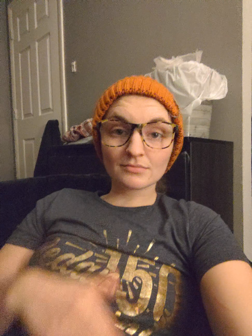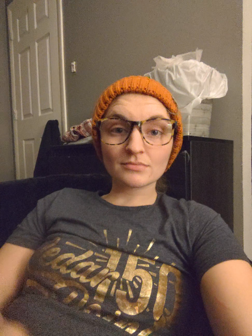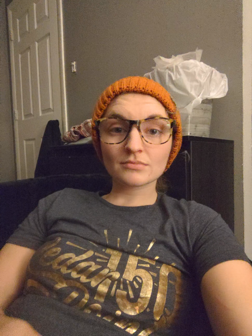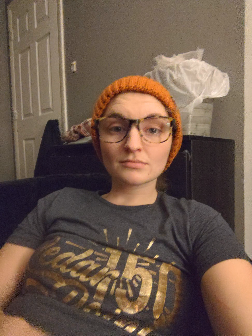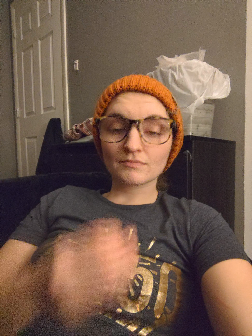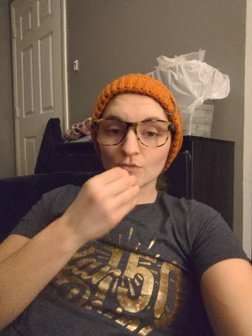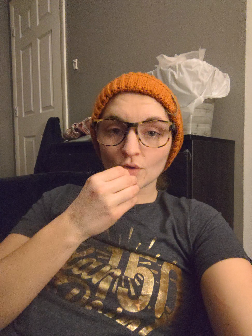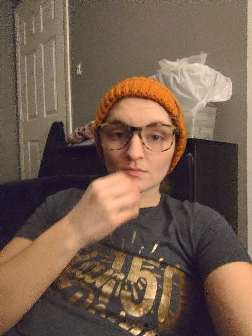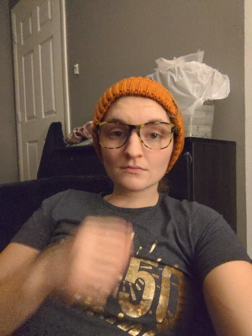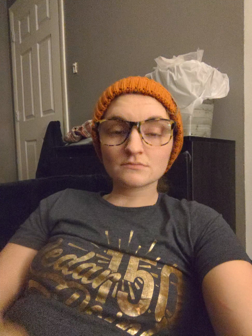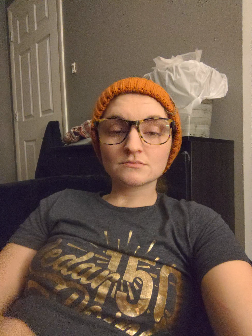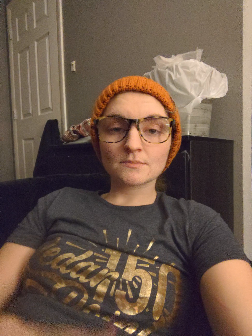food